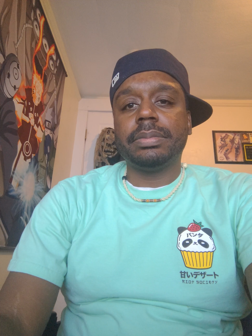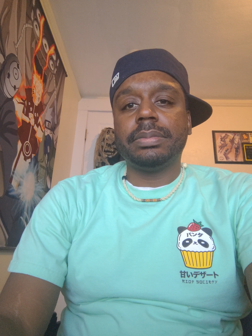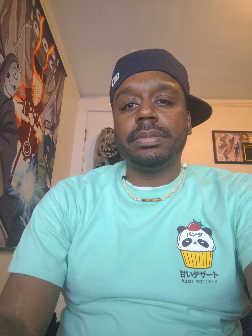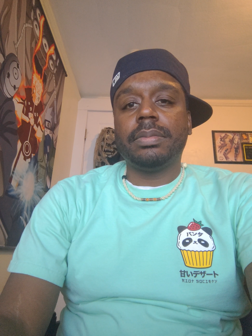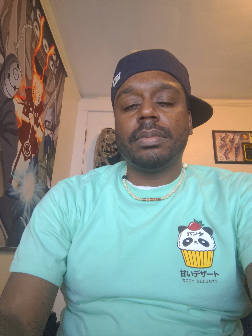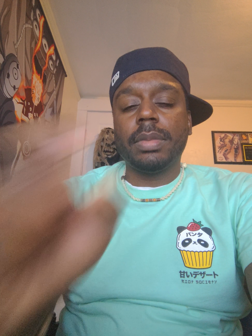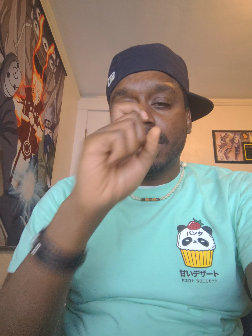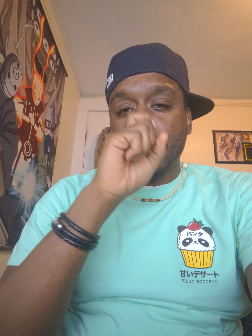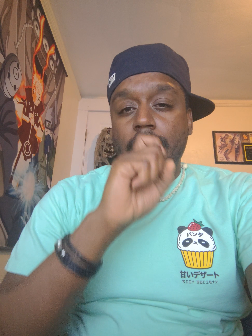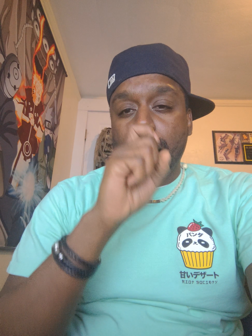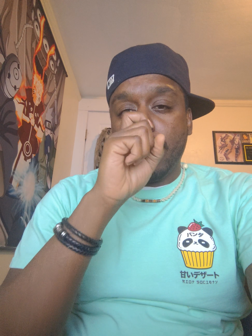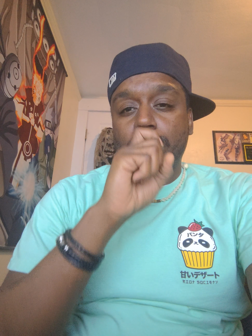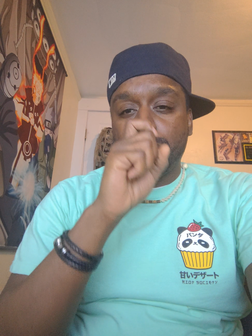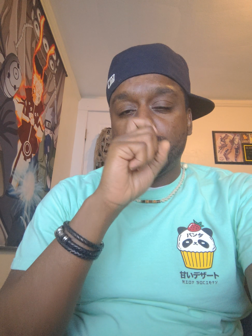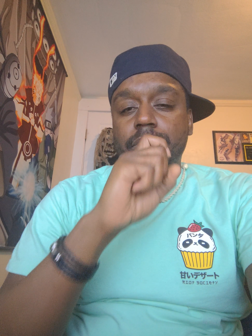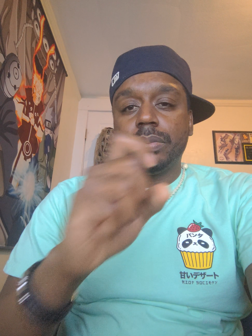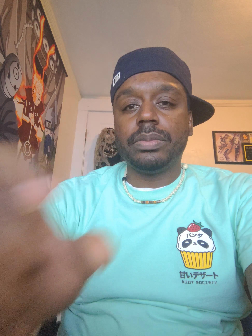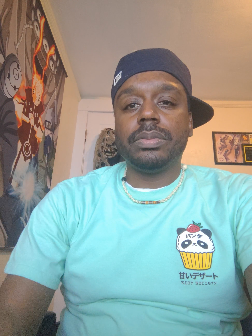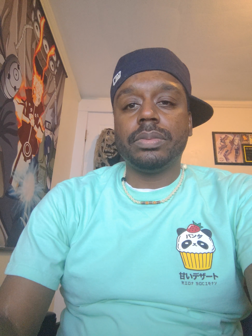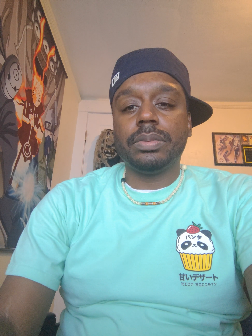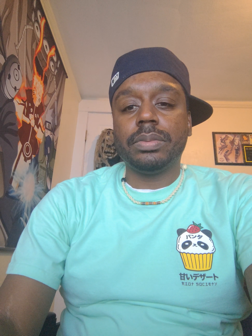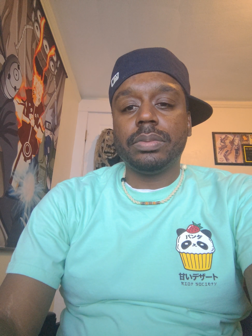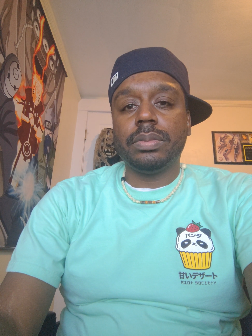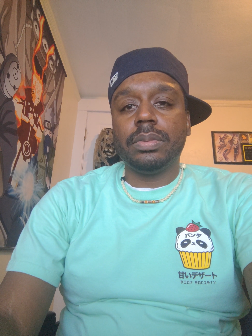doll